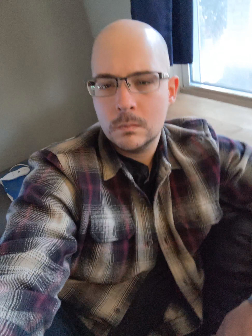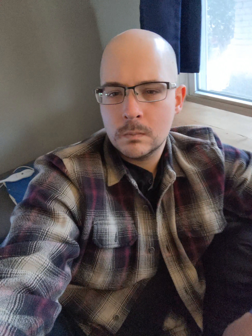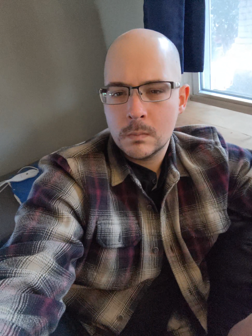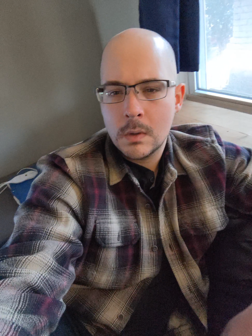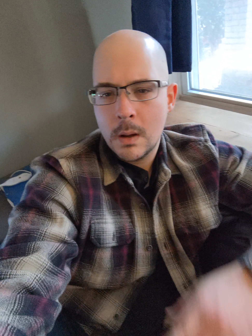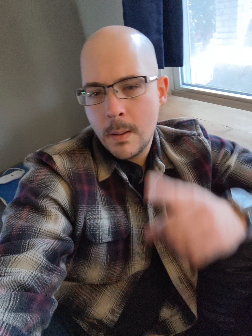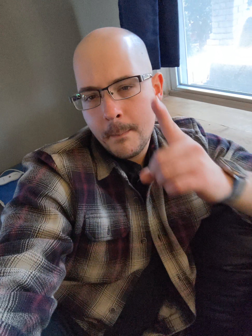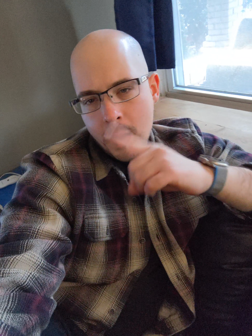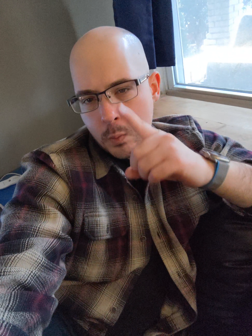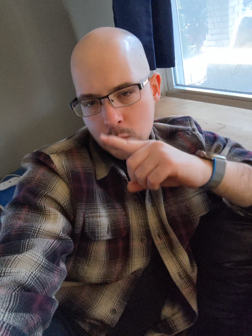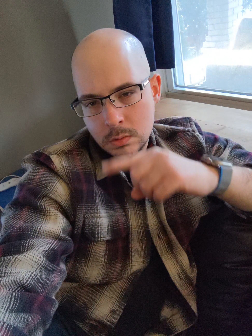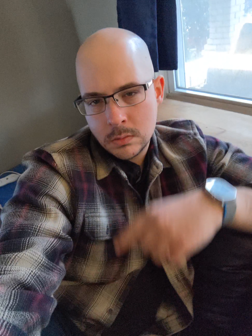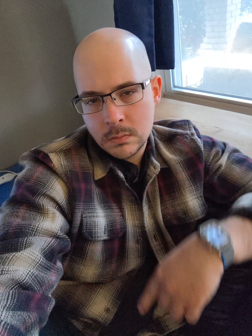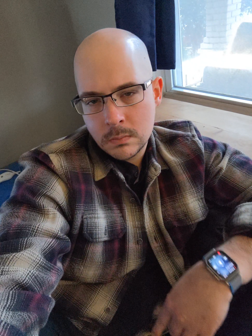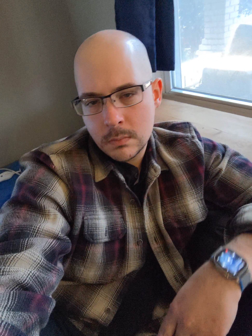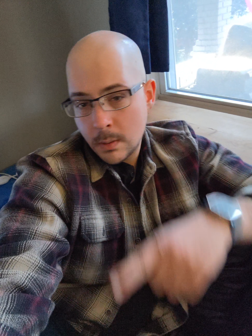mouse